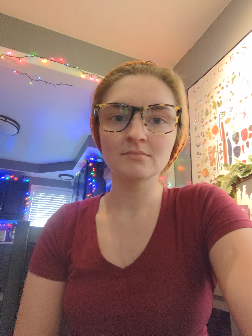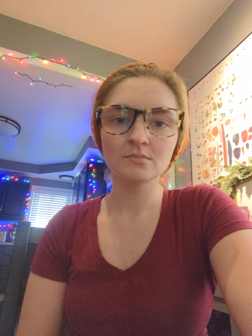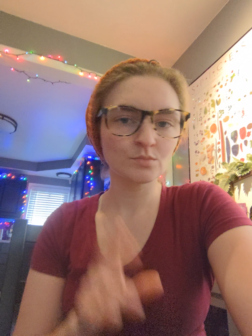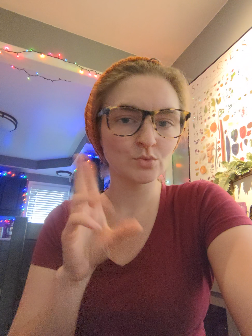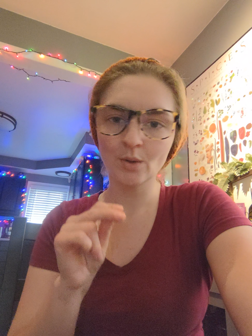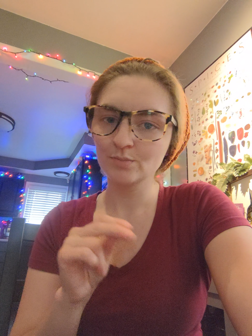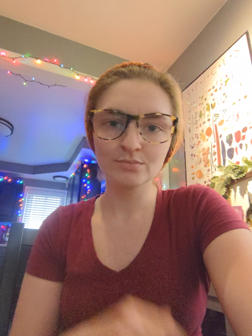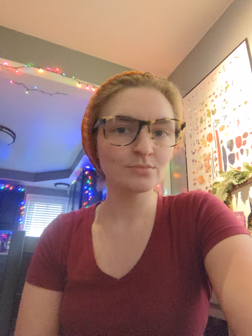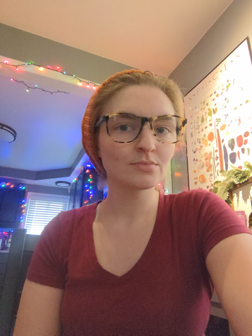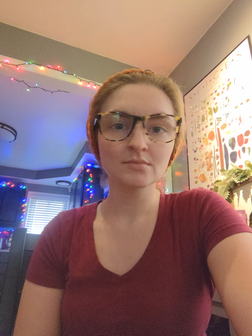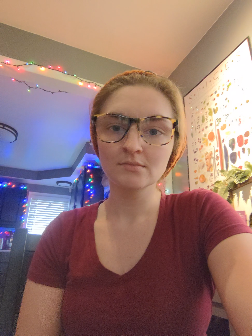no